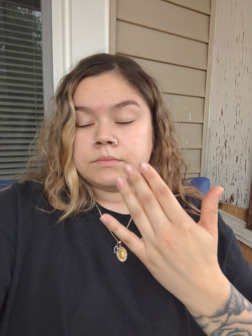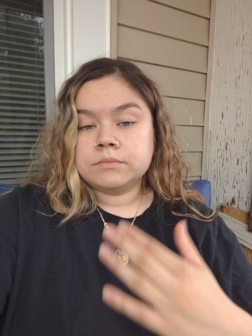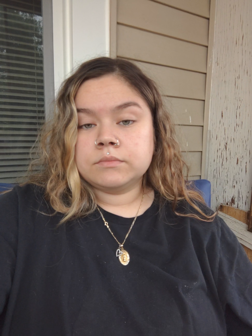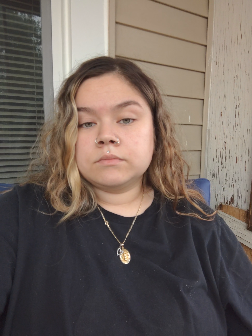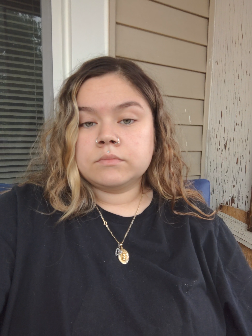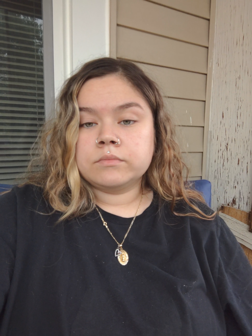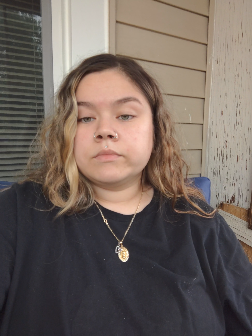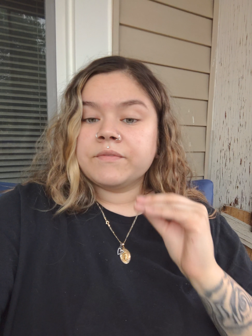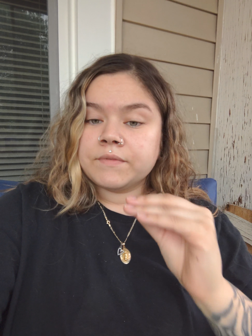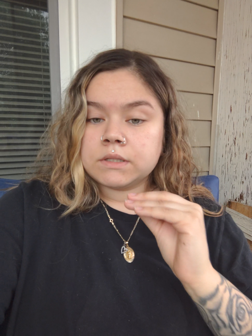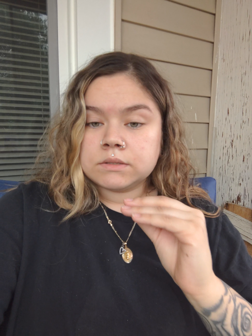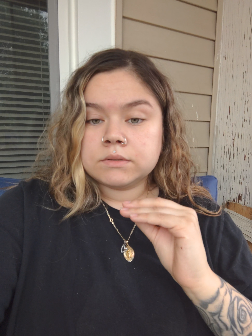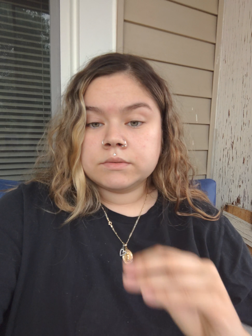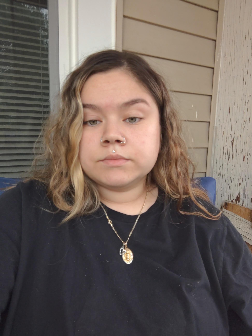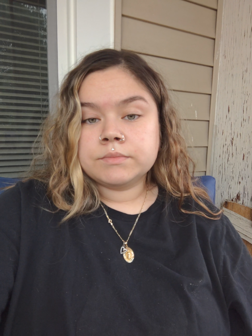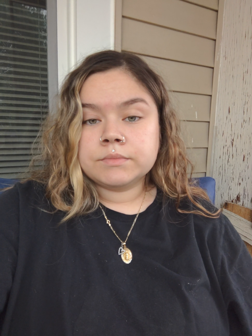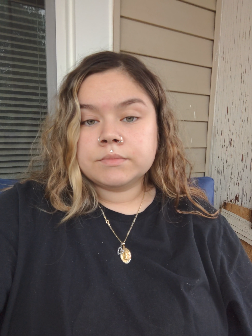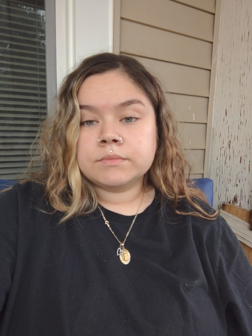fix